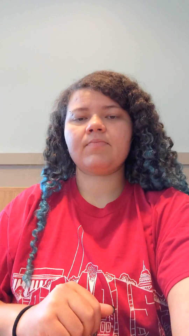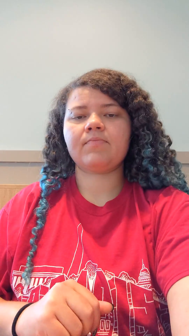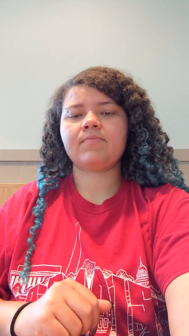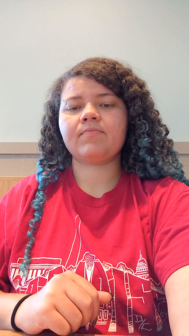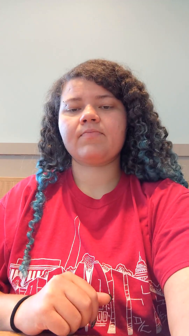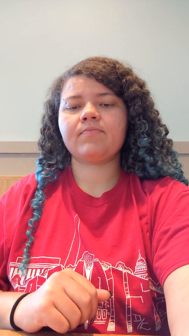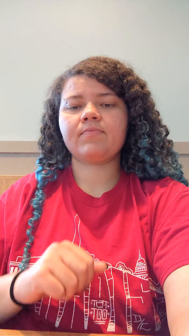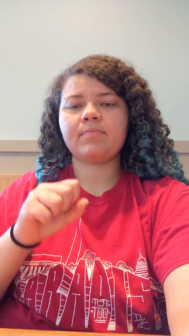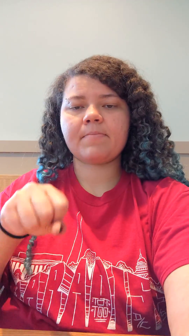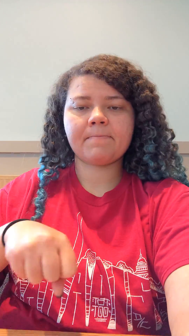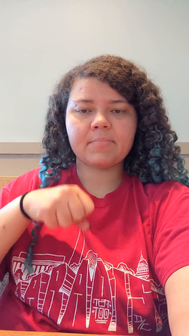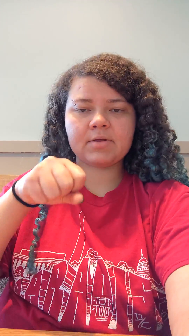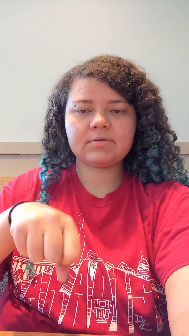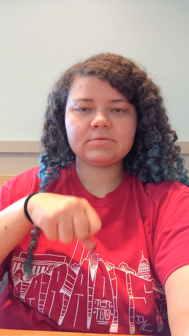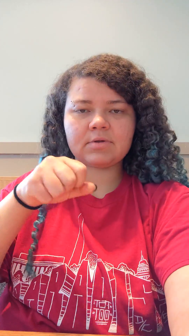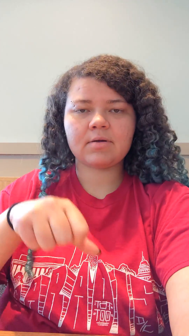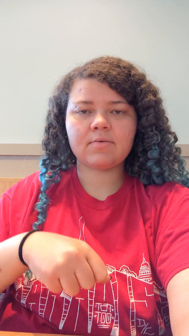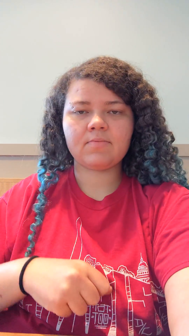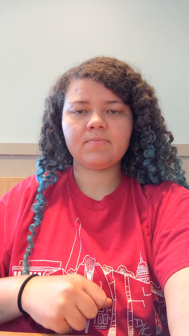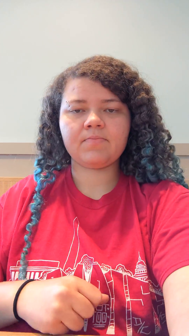bicycle